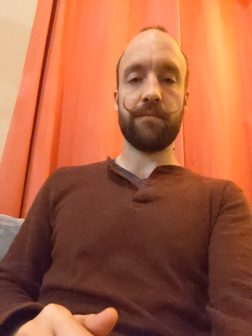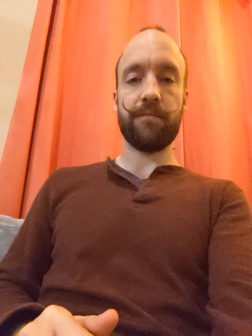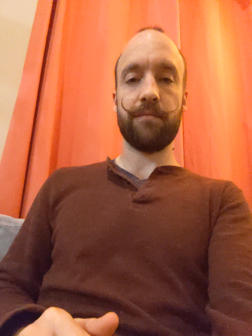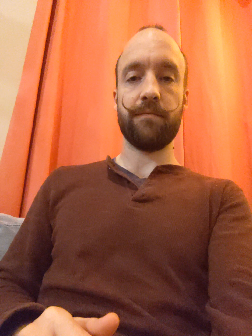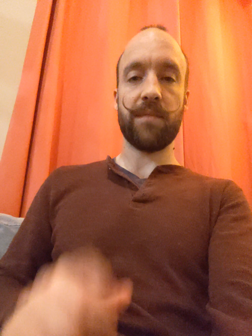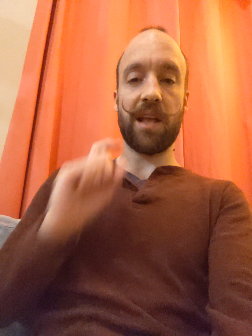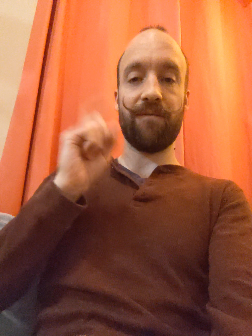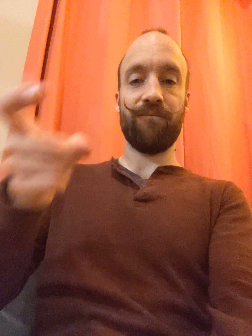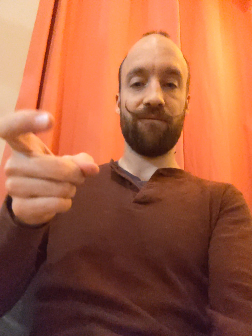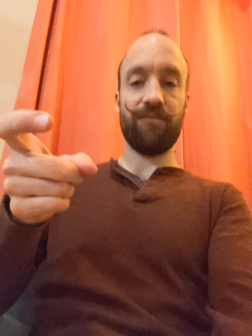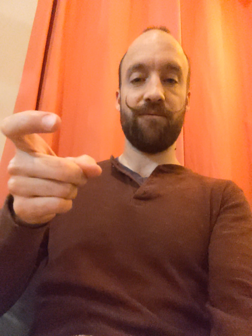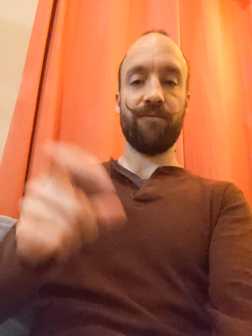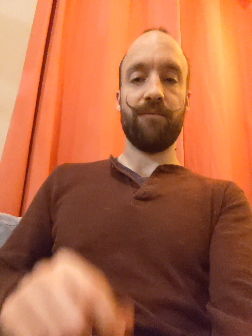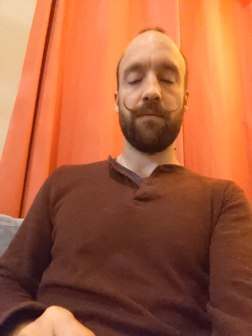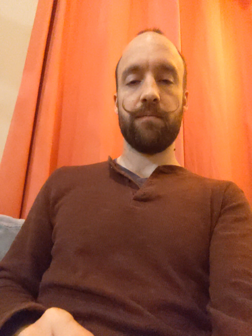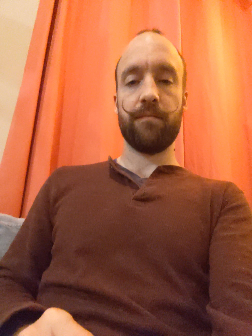gift